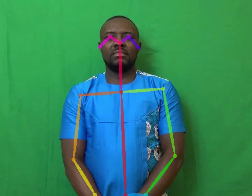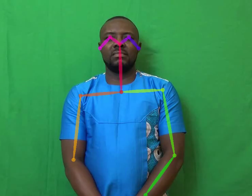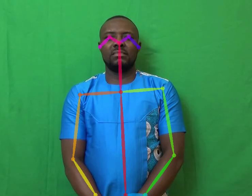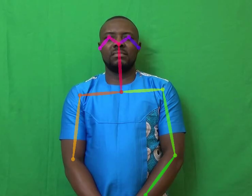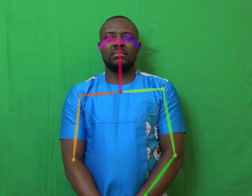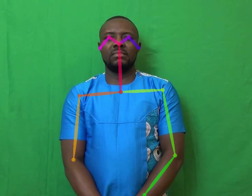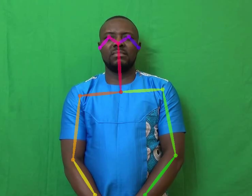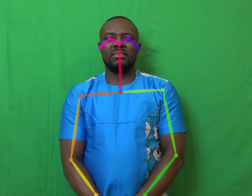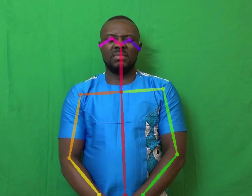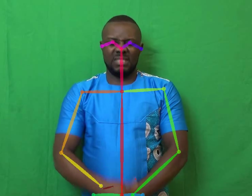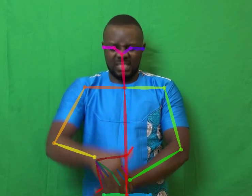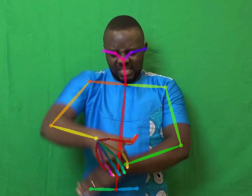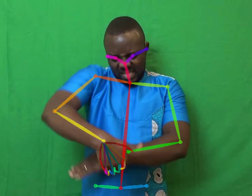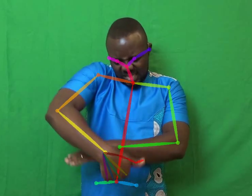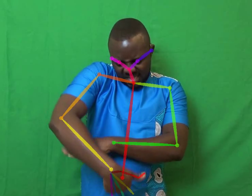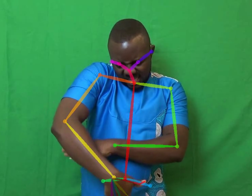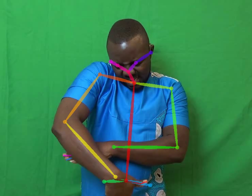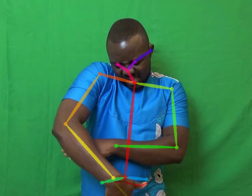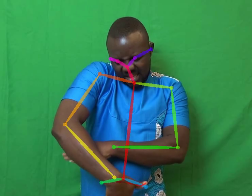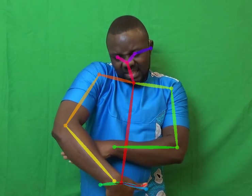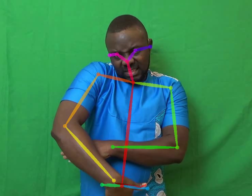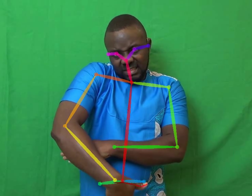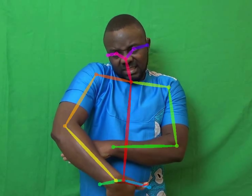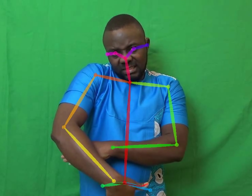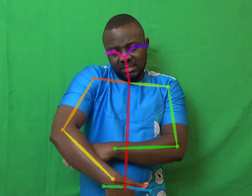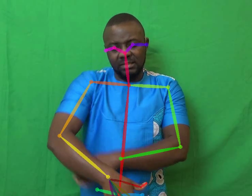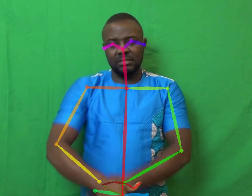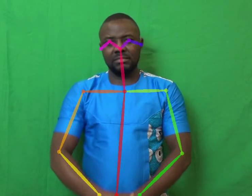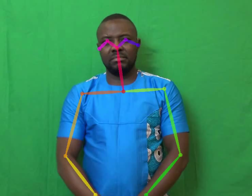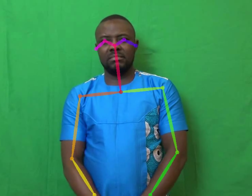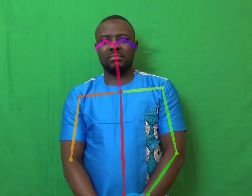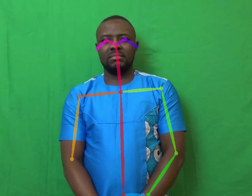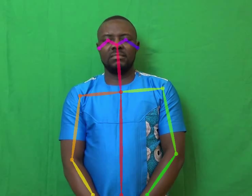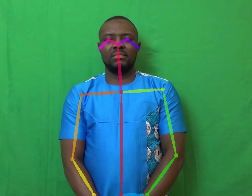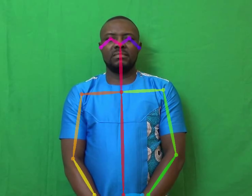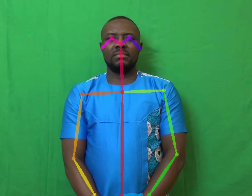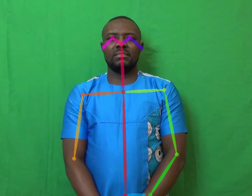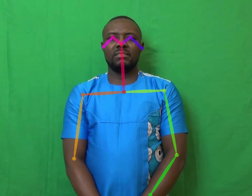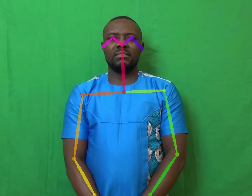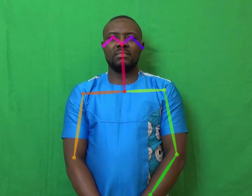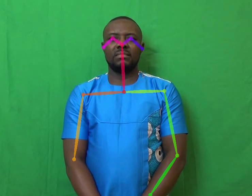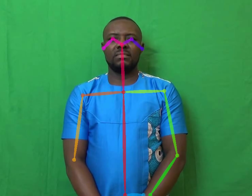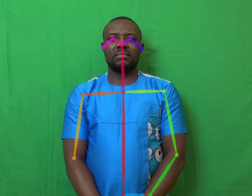night